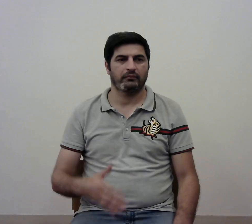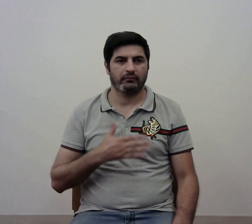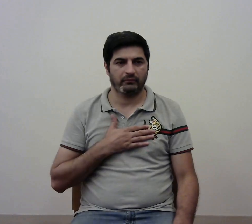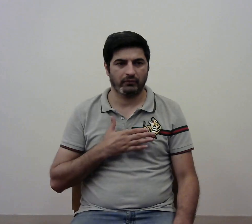mən